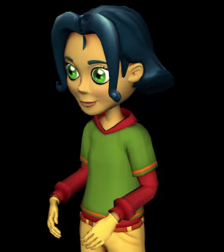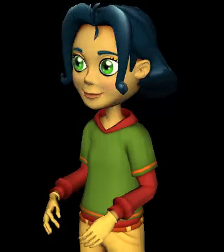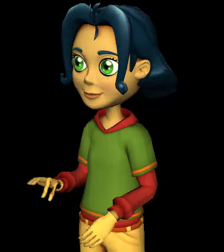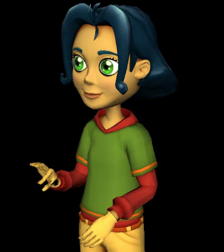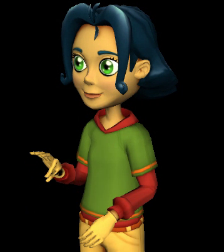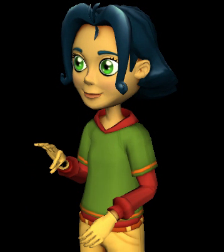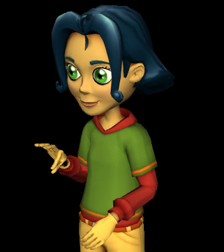أختار